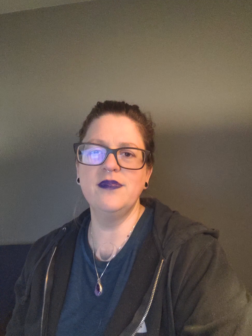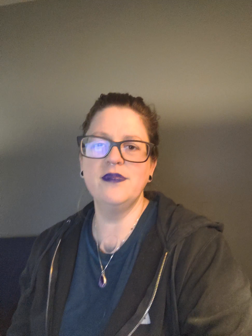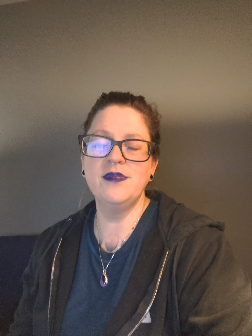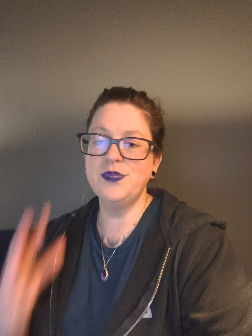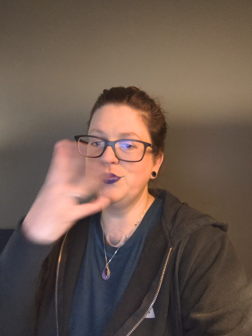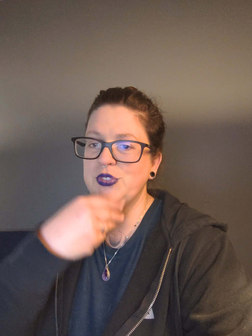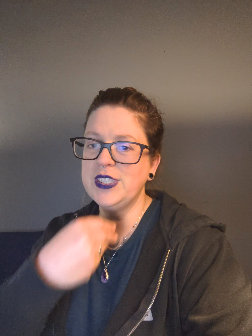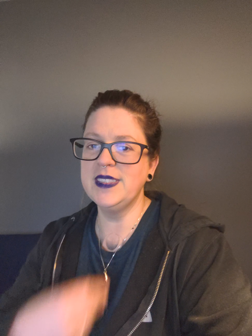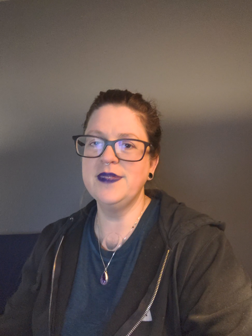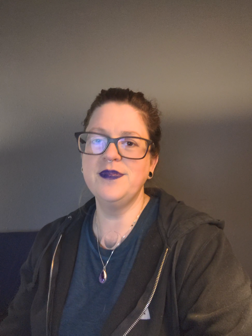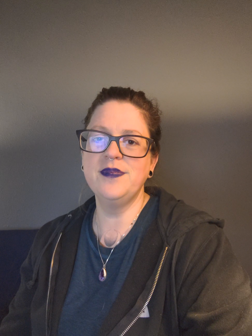pretty